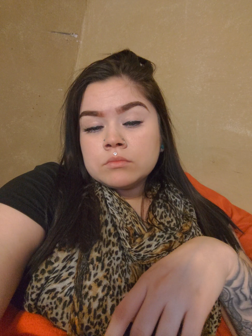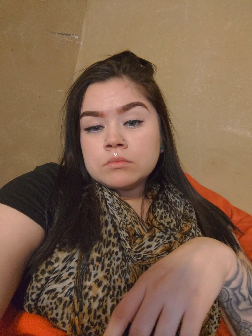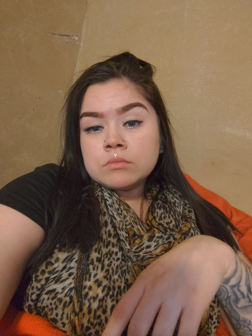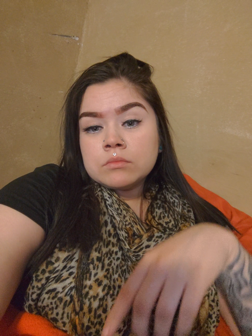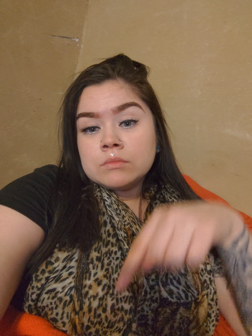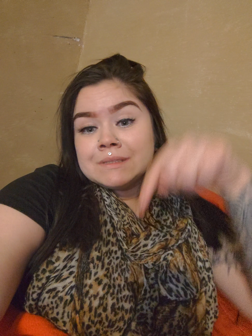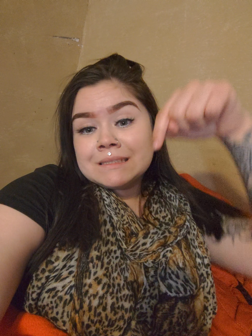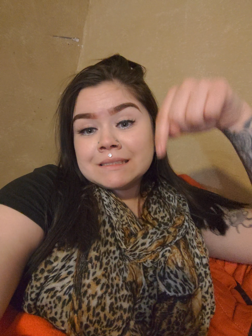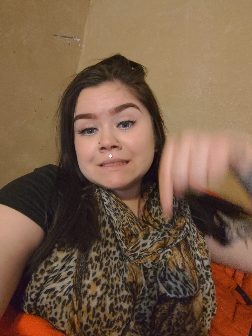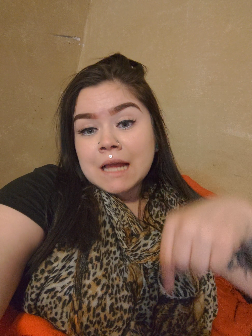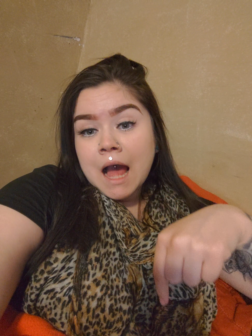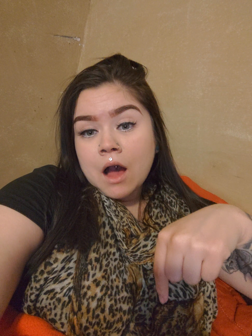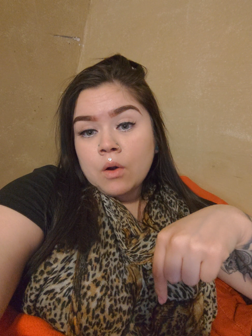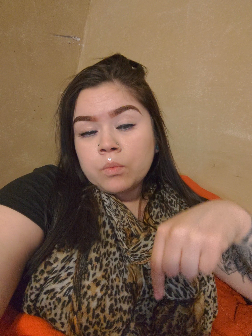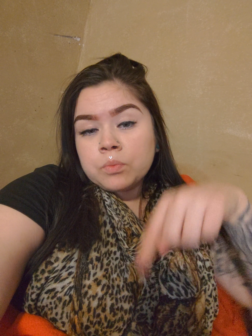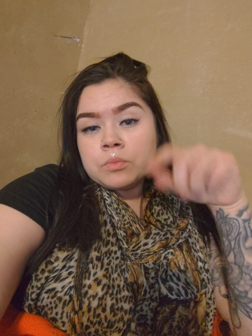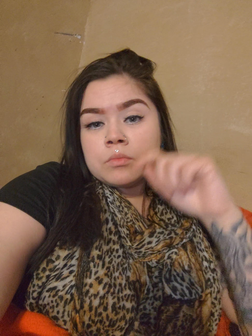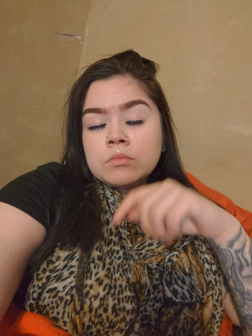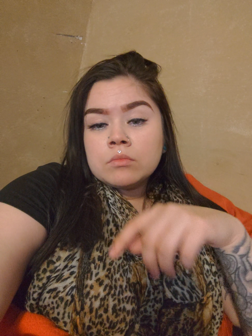down